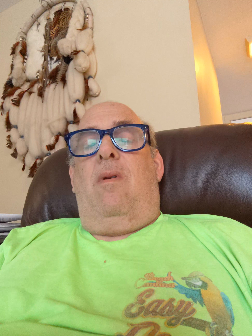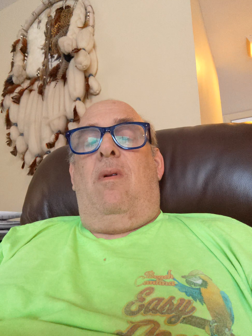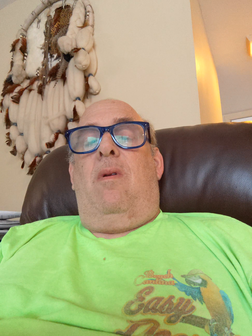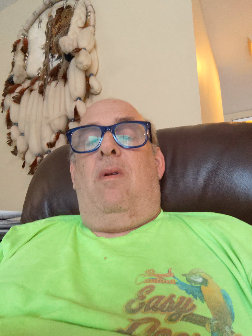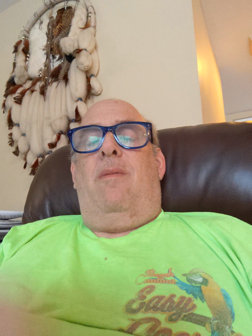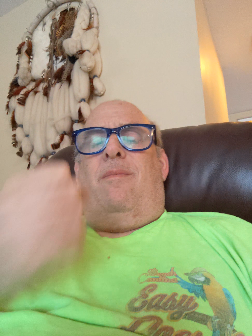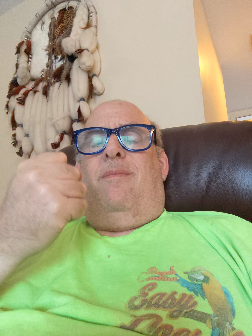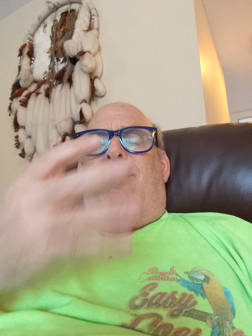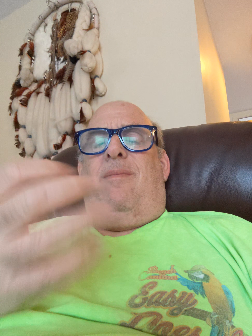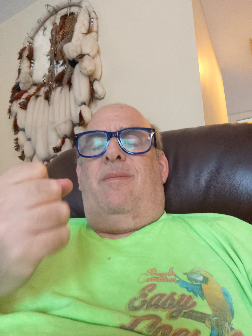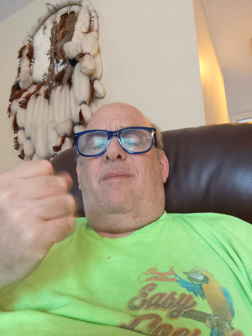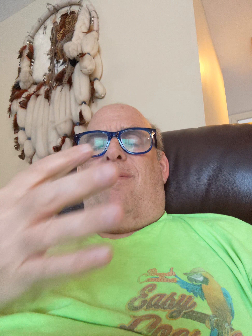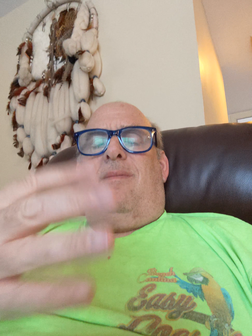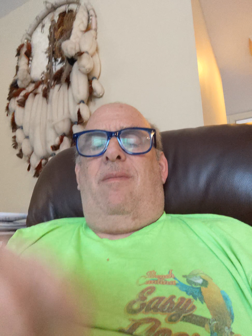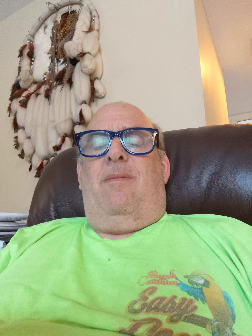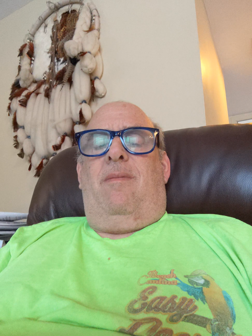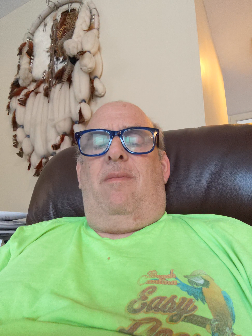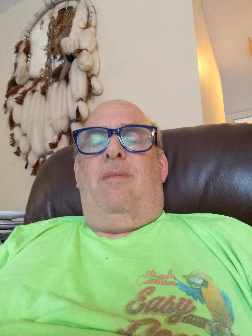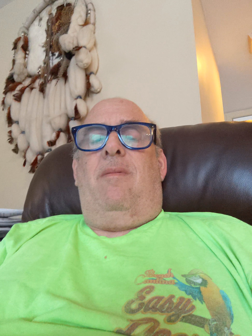many